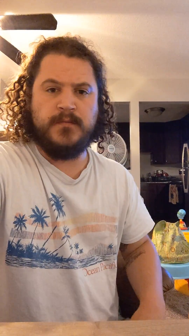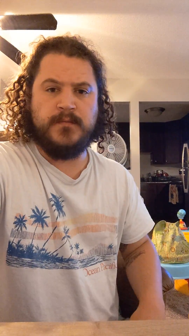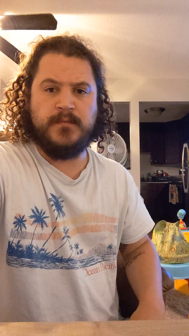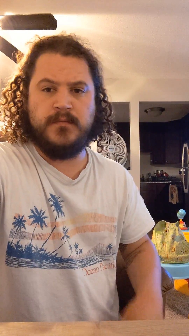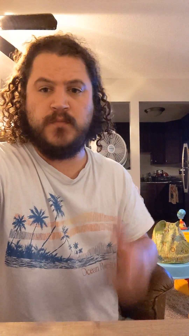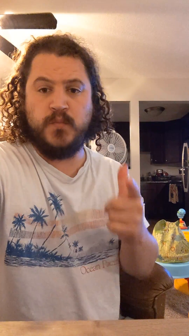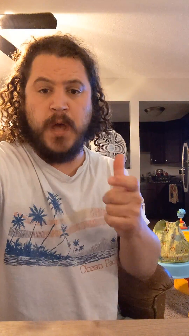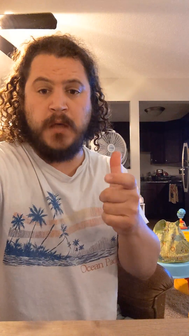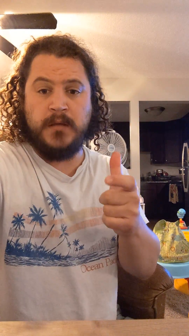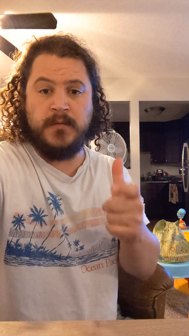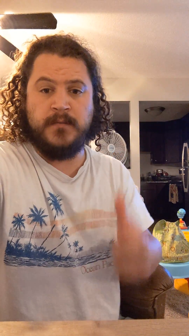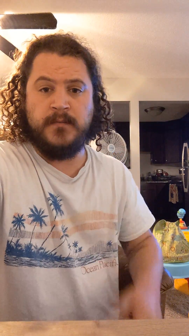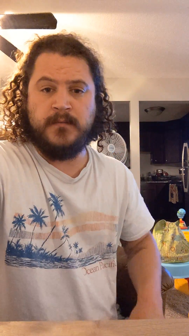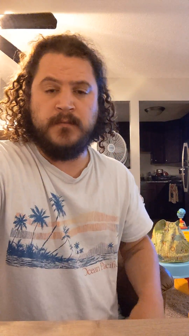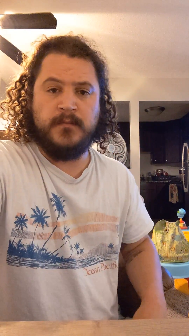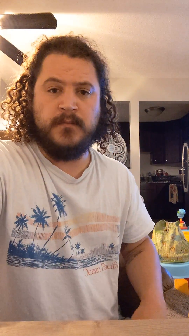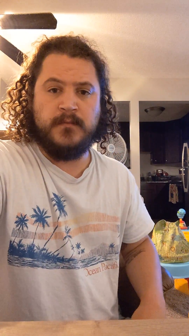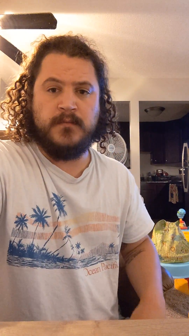run